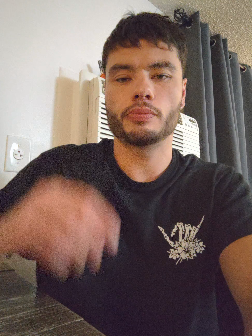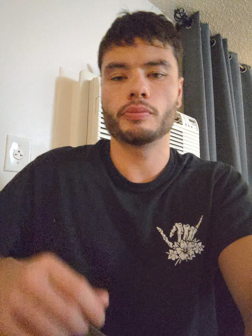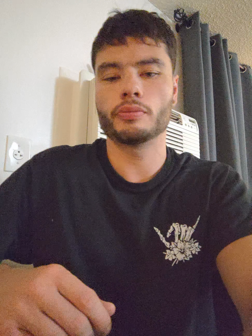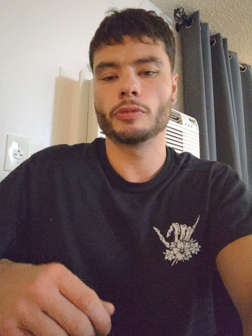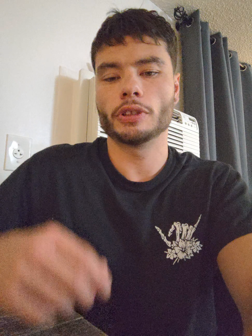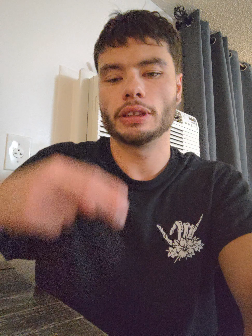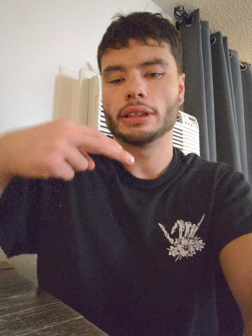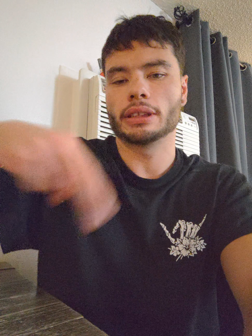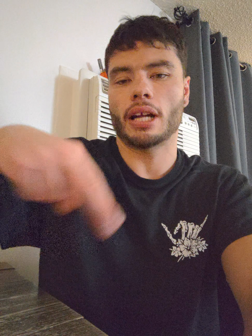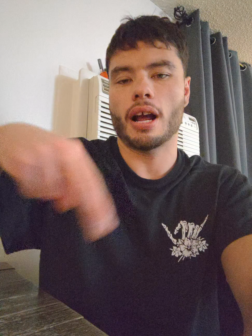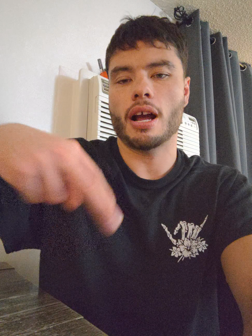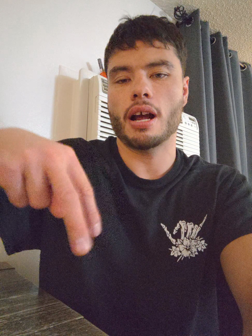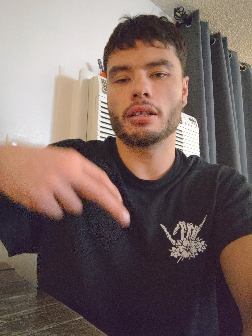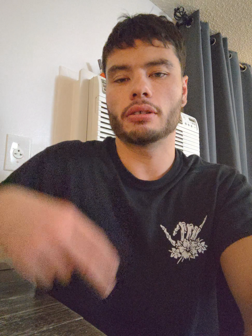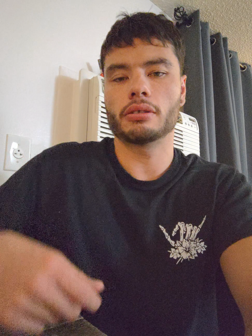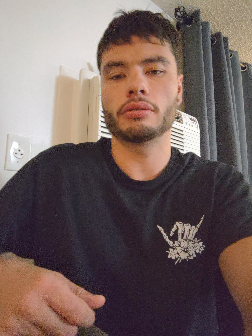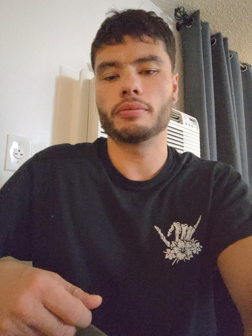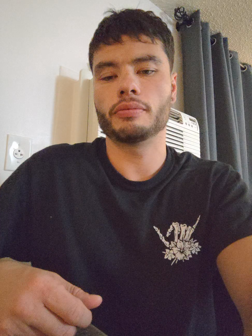dance